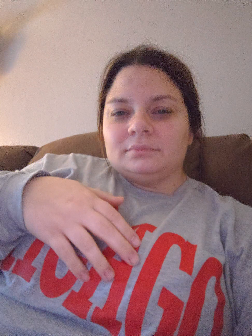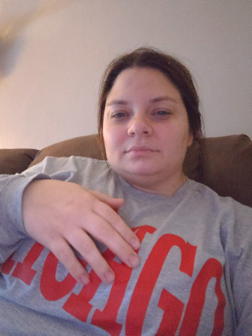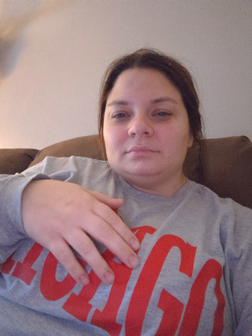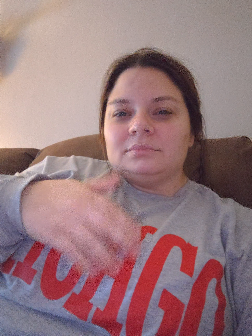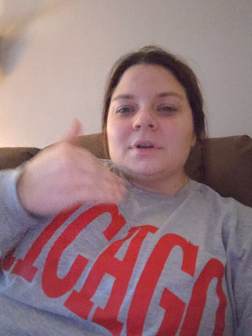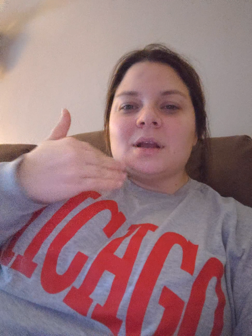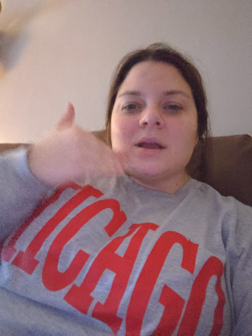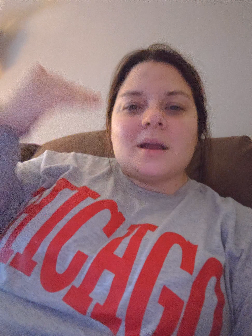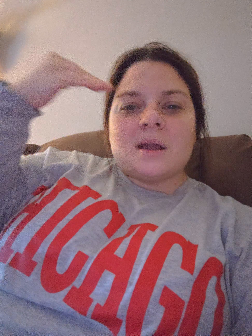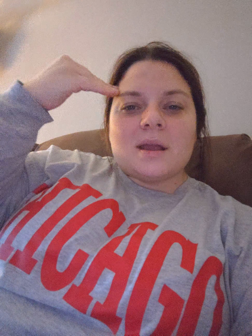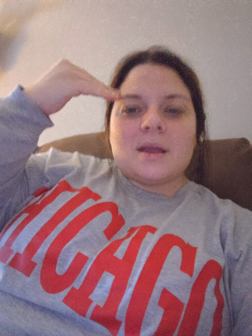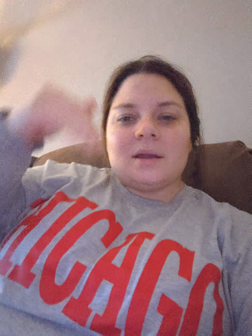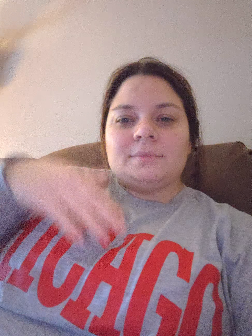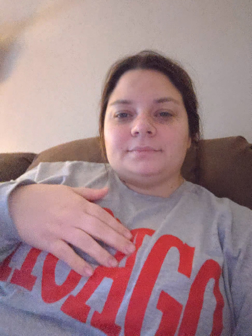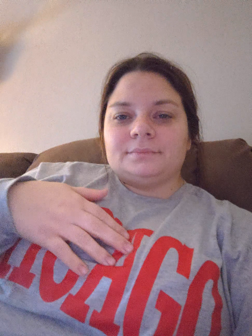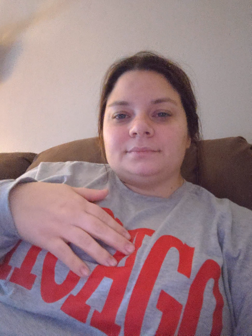head